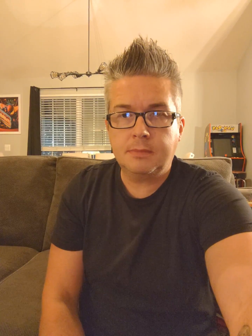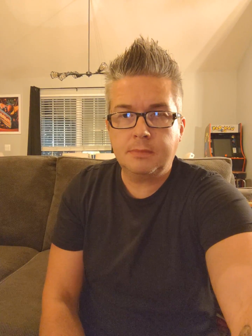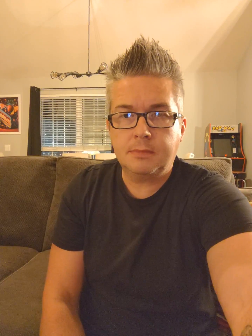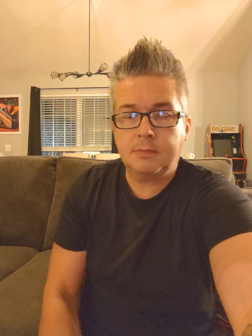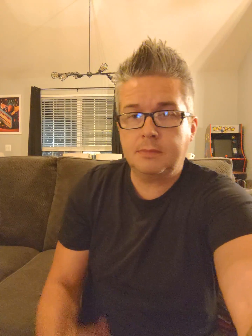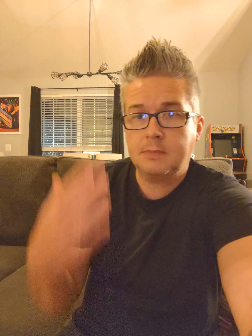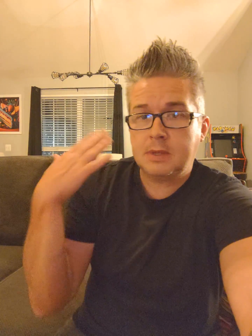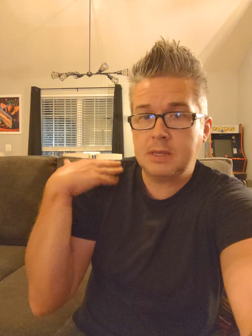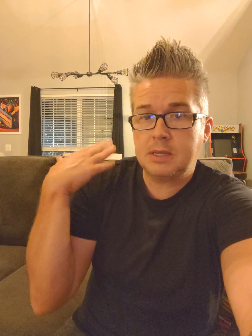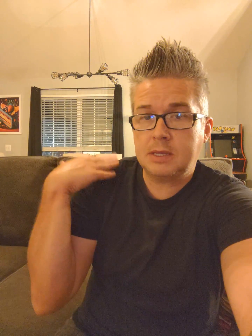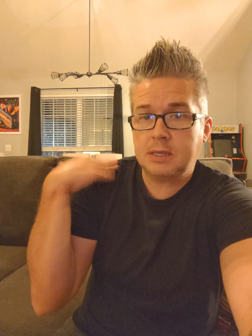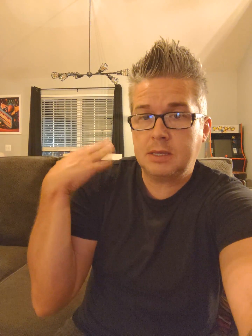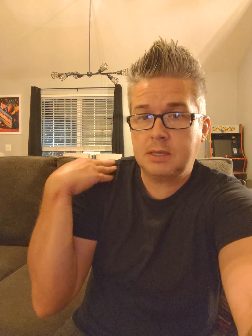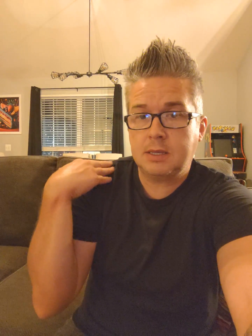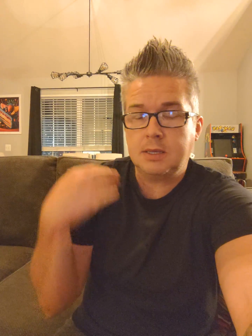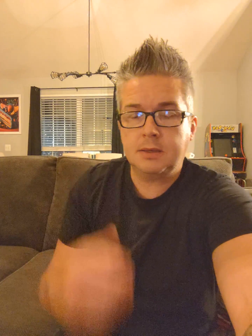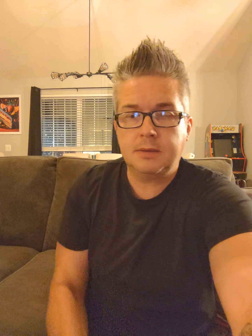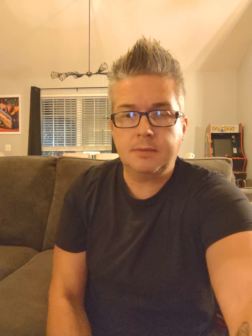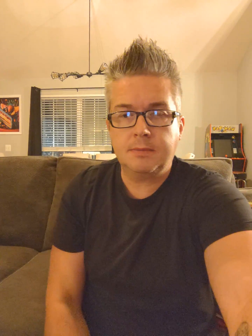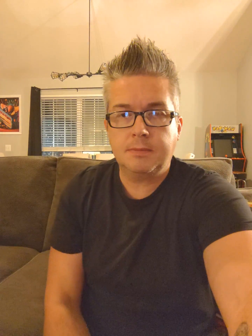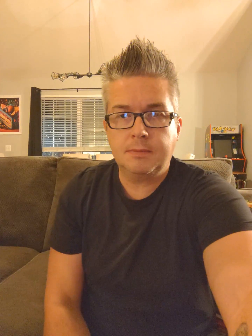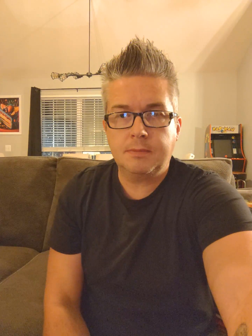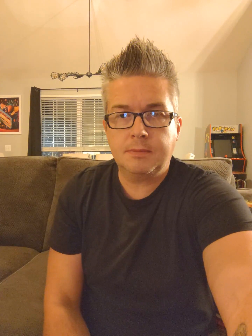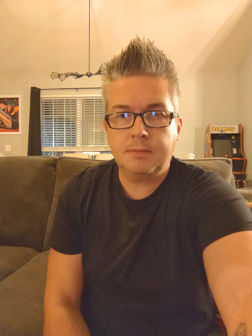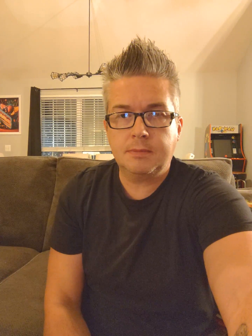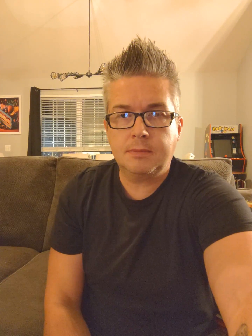shoulder